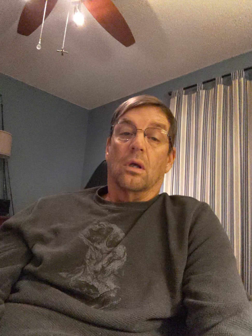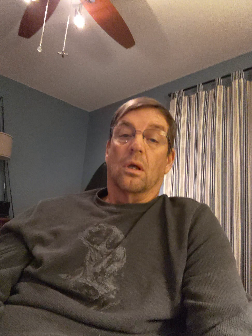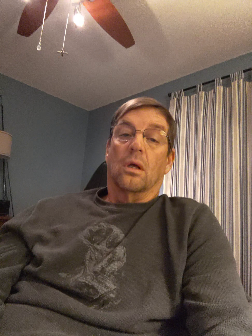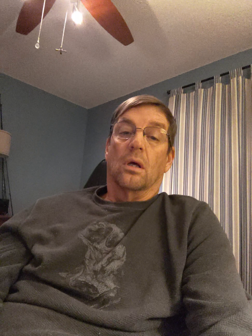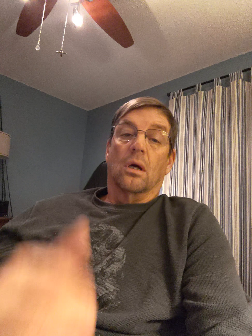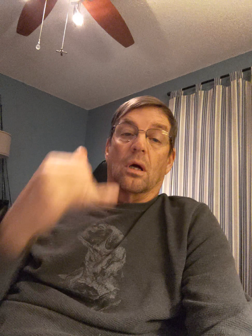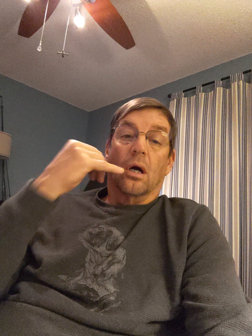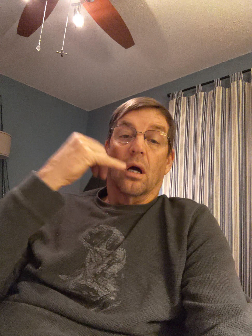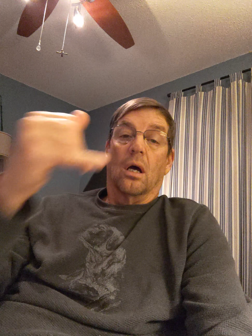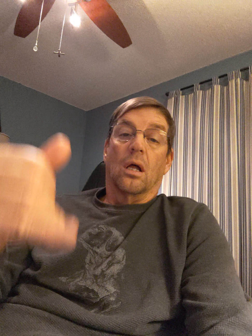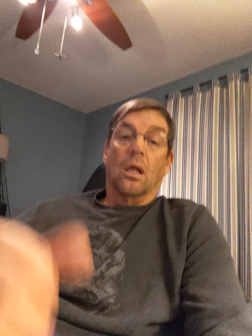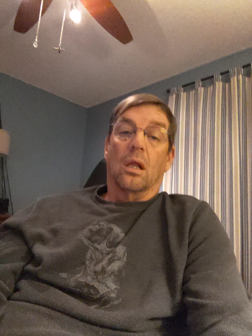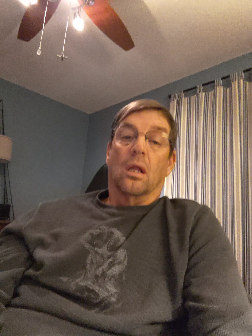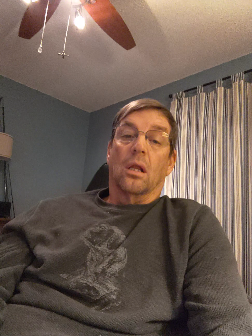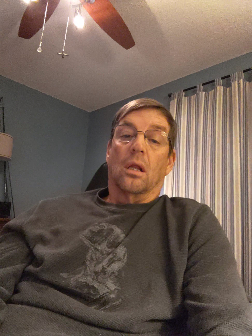call on the phone